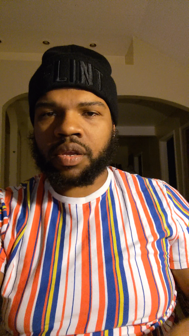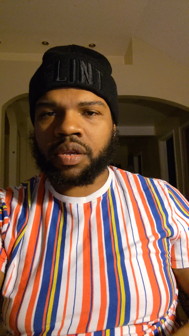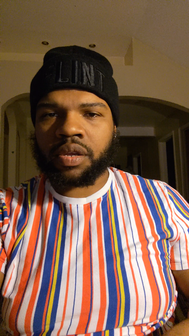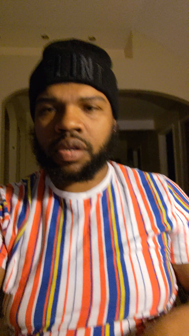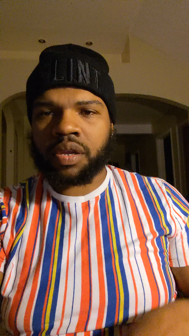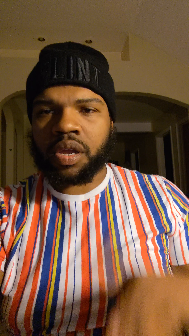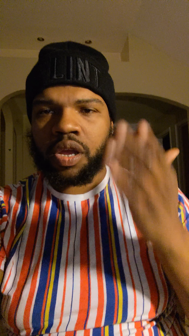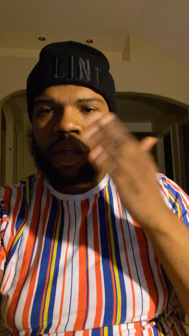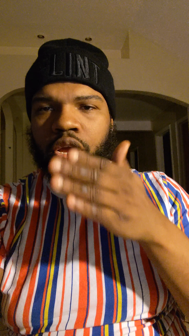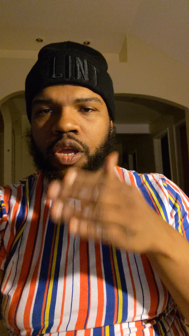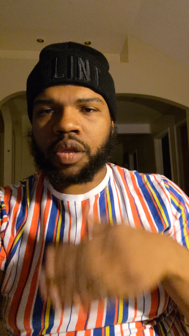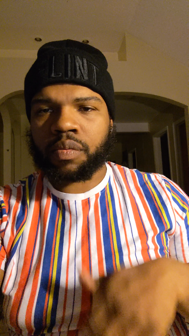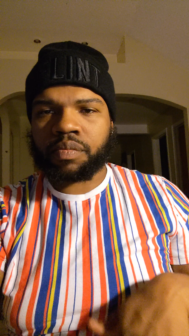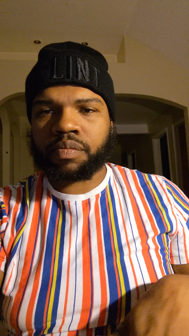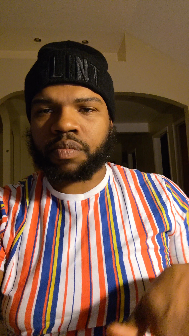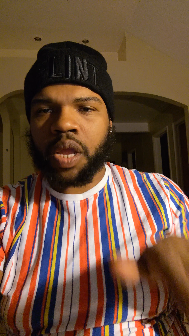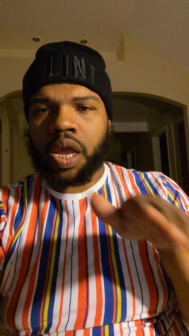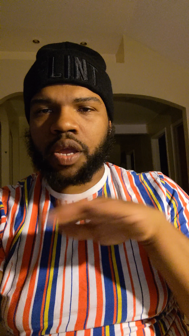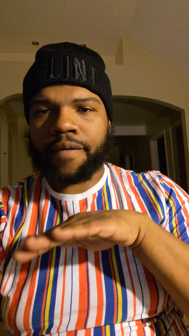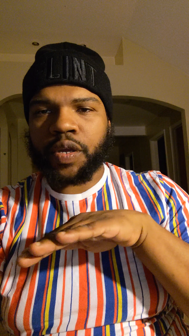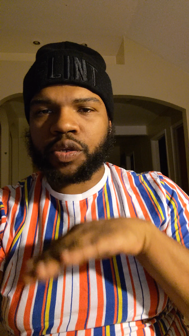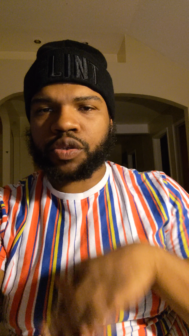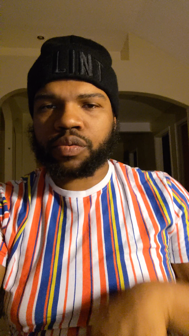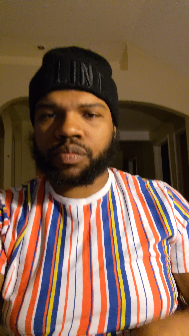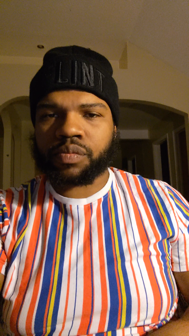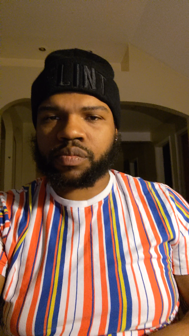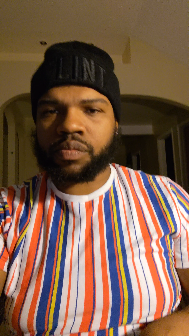cover